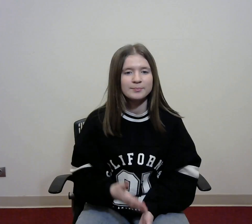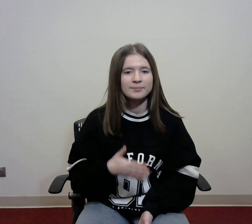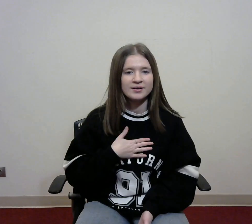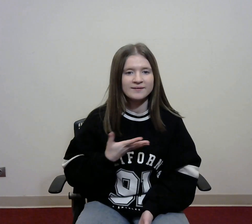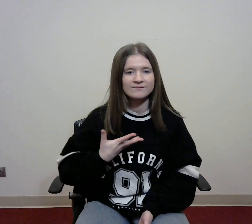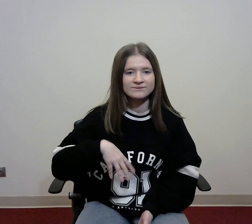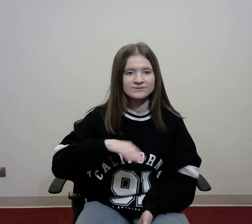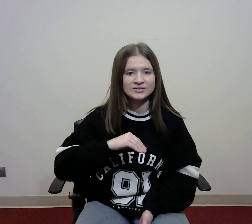biz